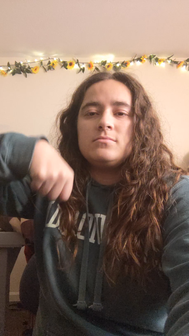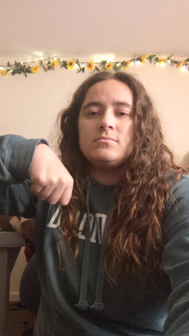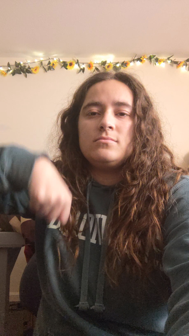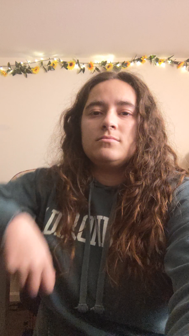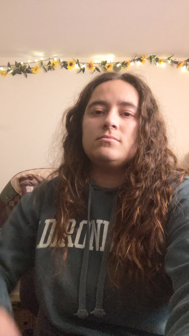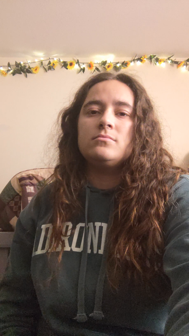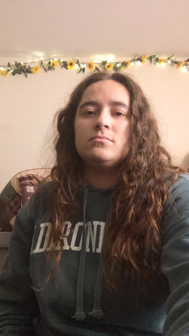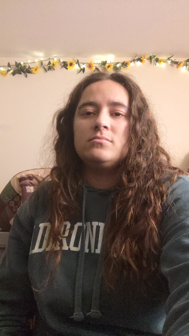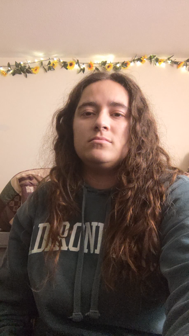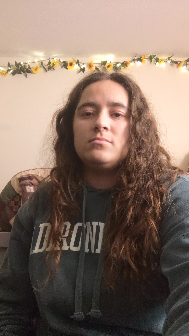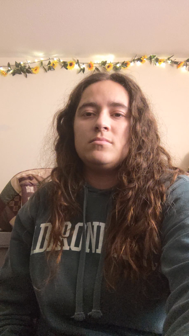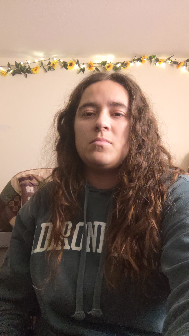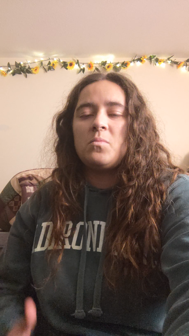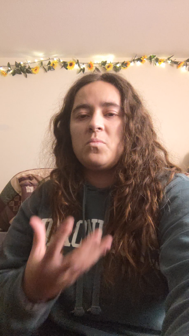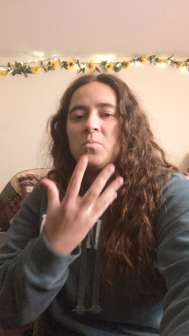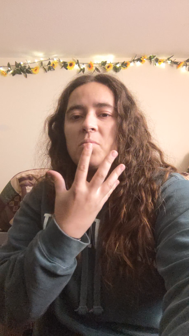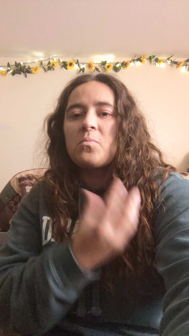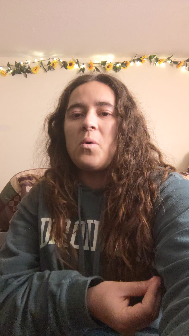poor